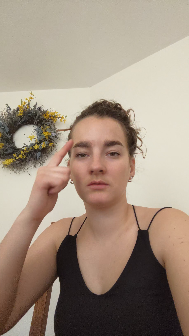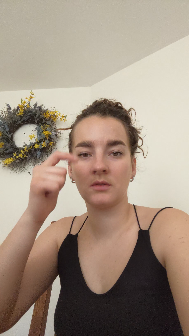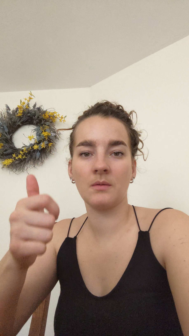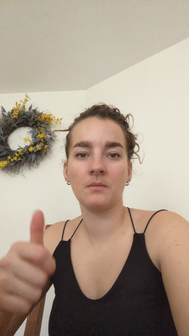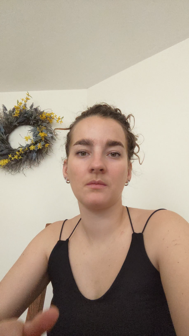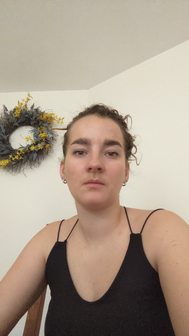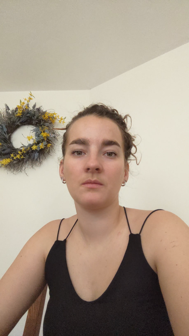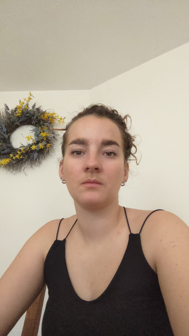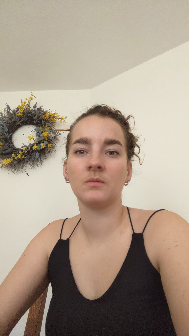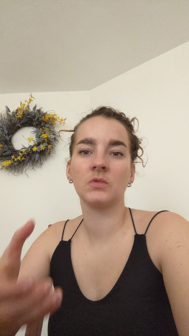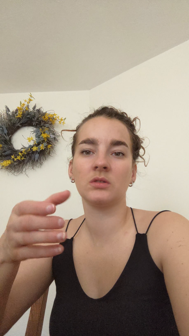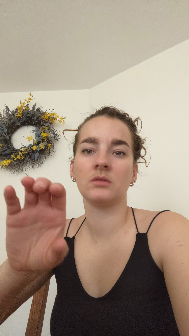dump